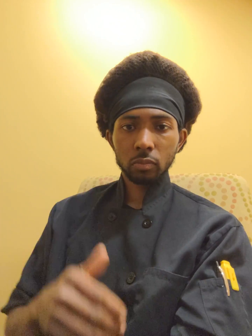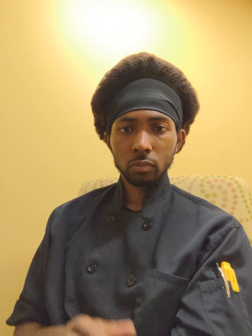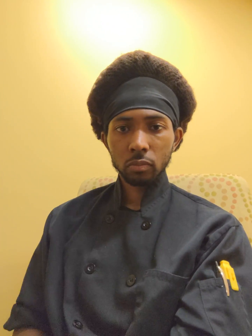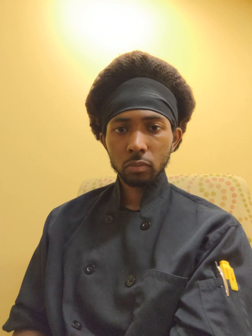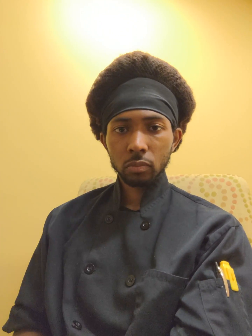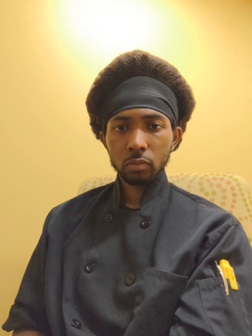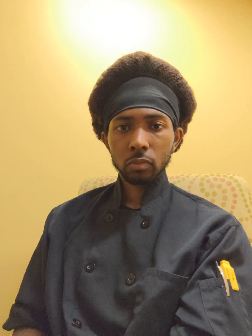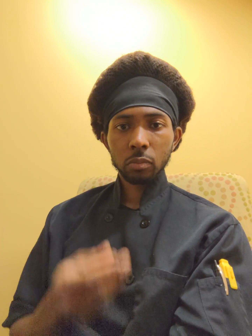buy